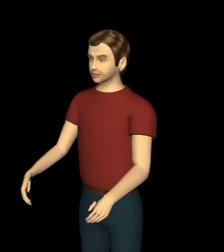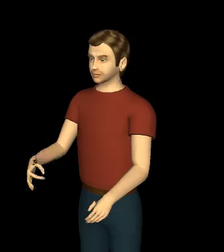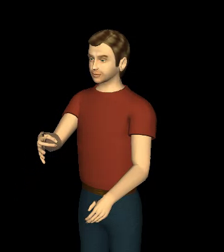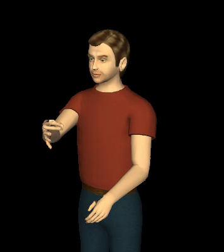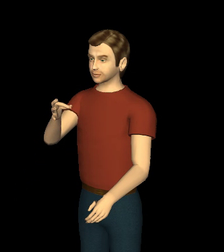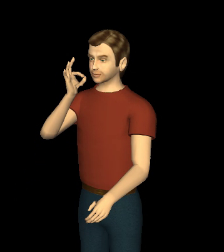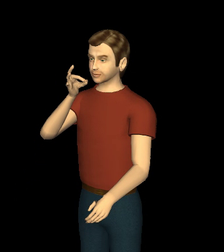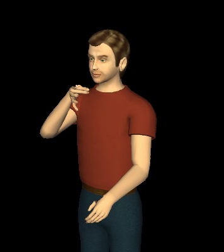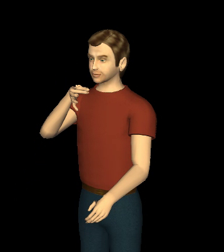فنجان